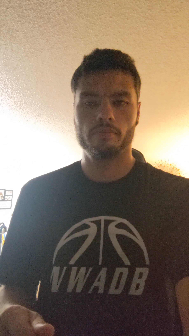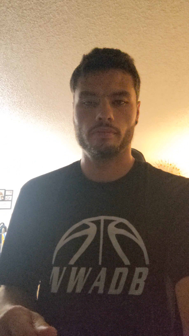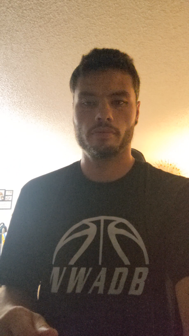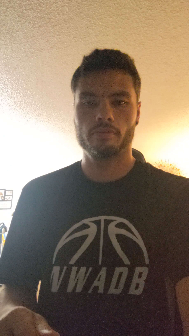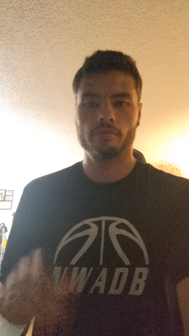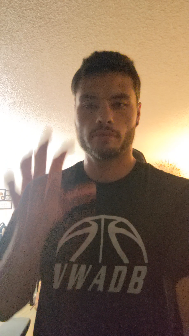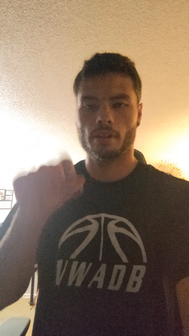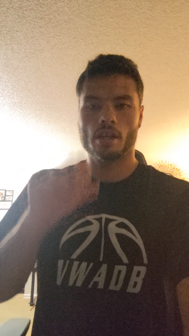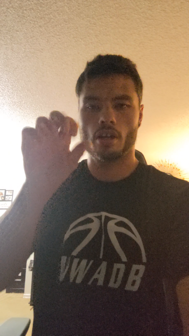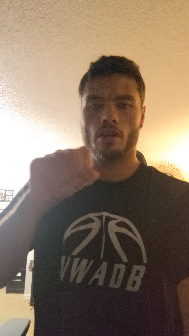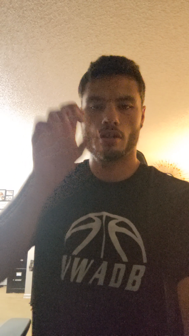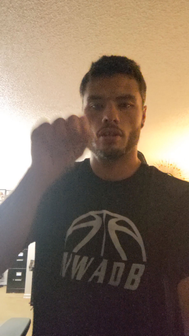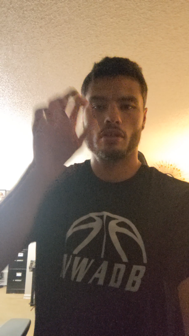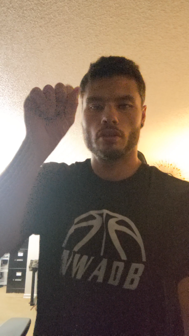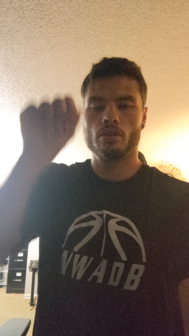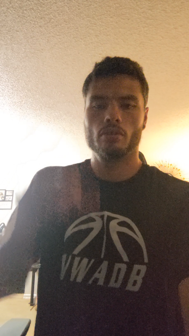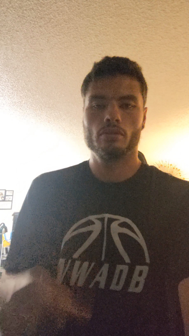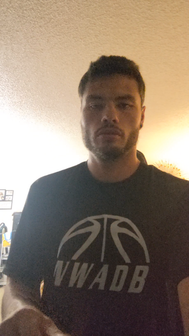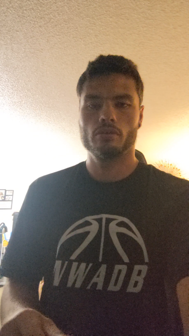ladder